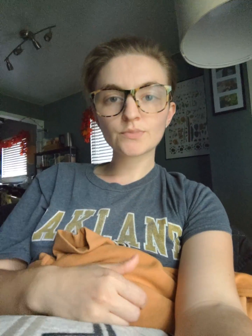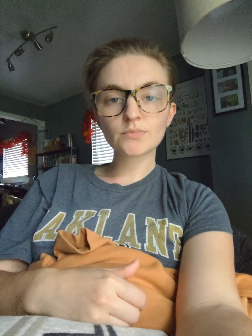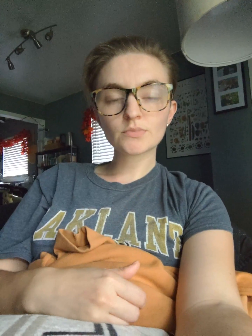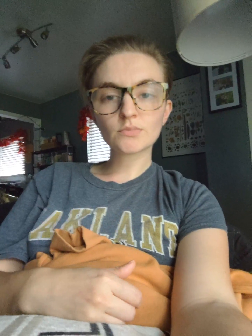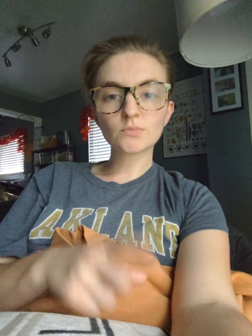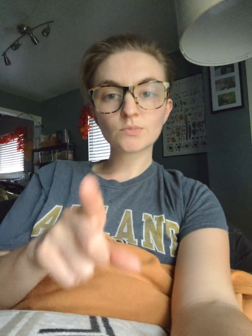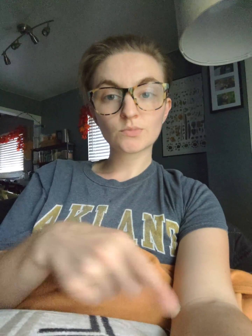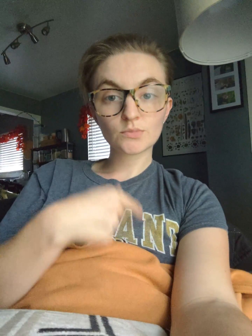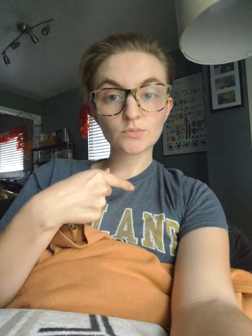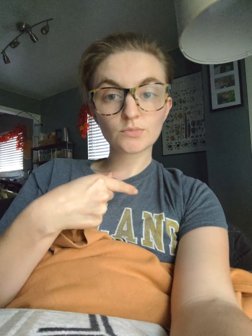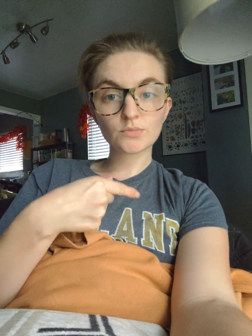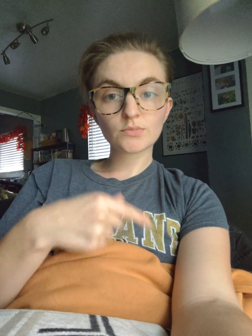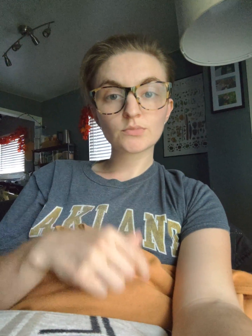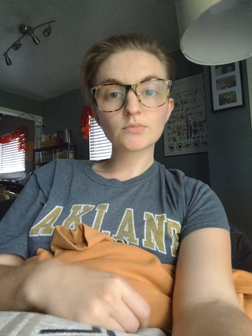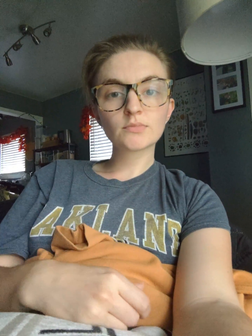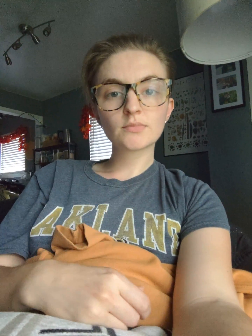long